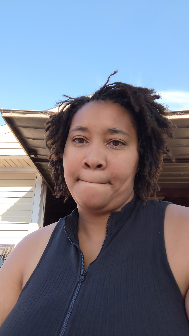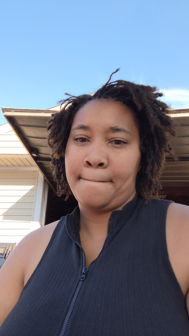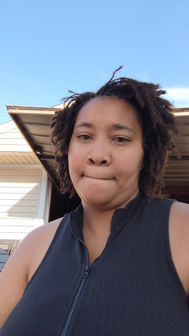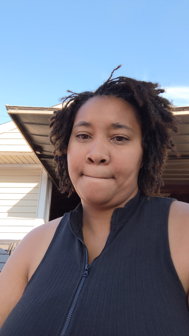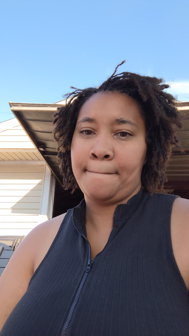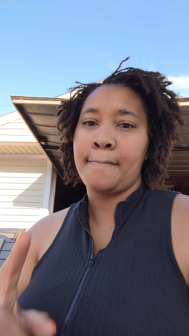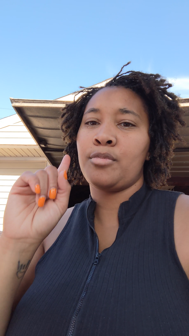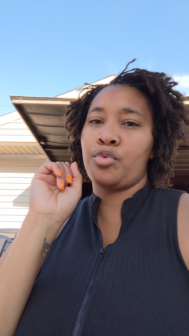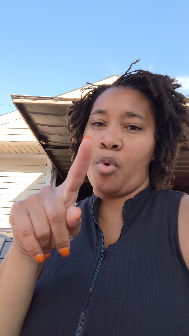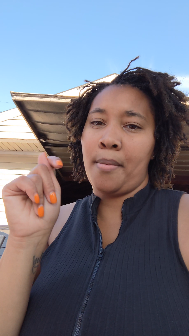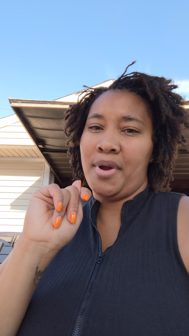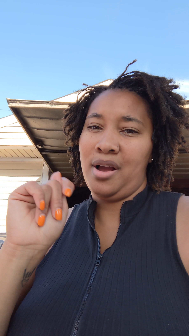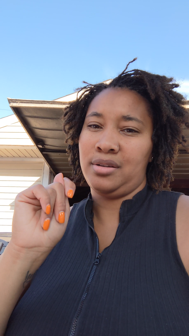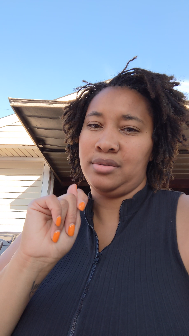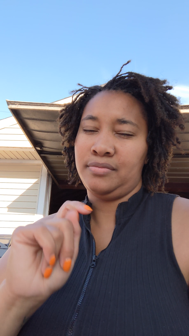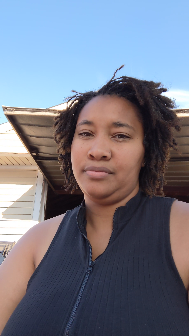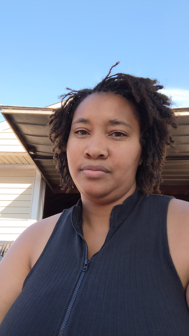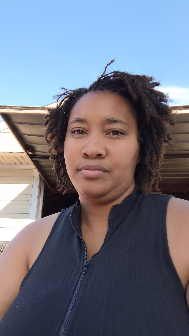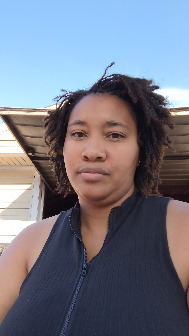go potty